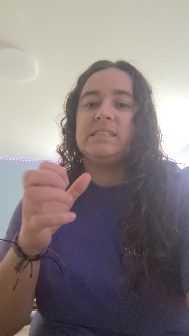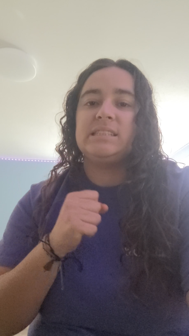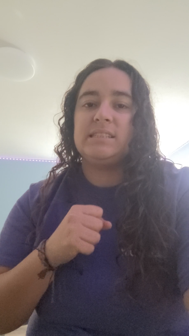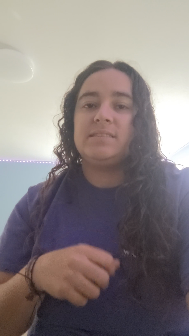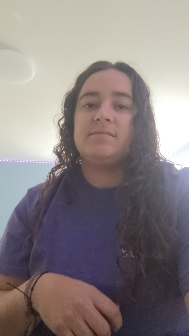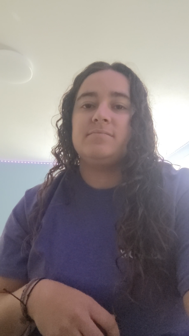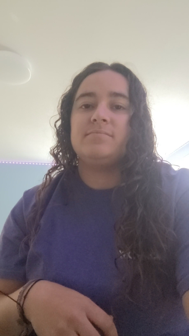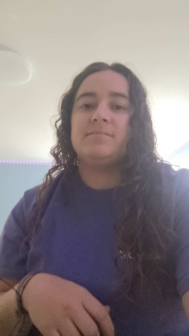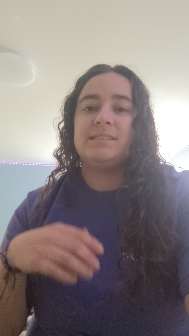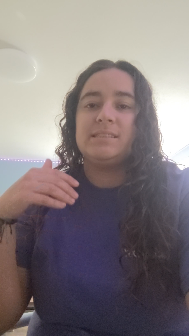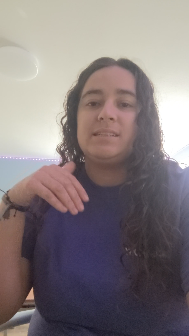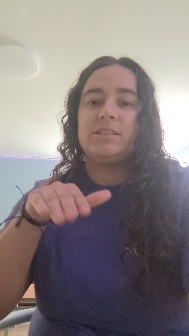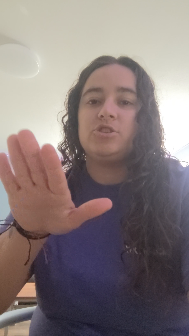enter